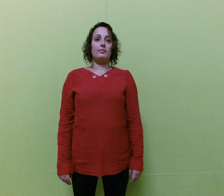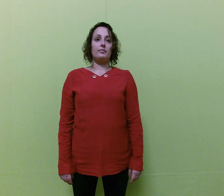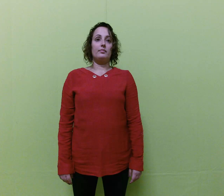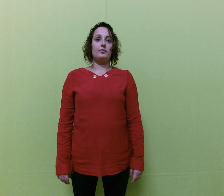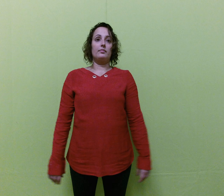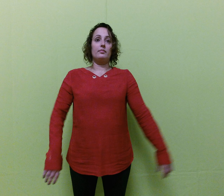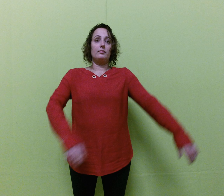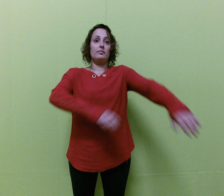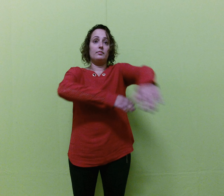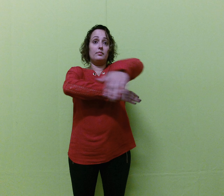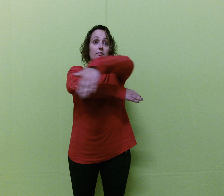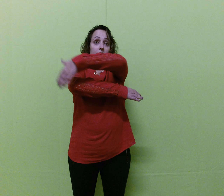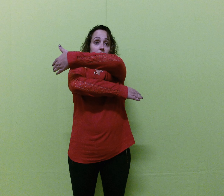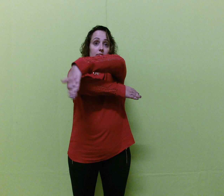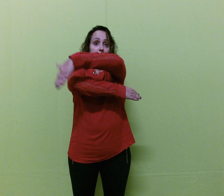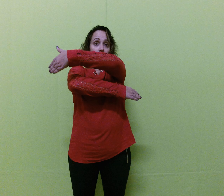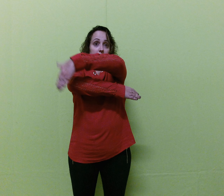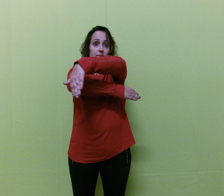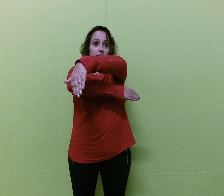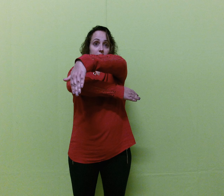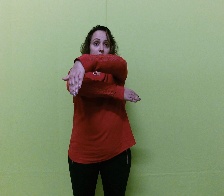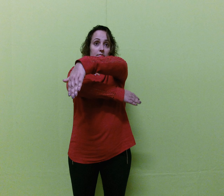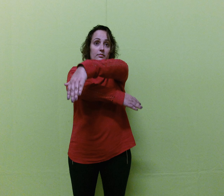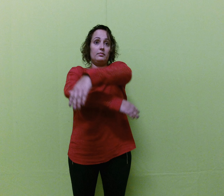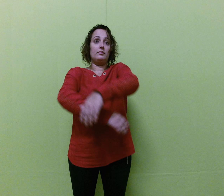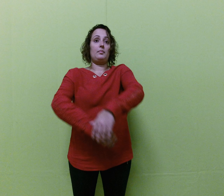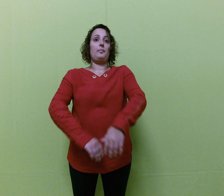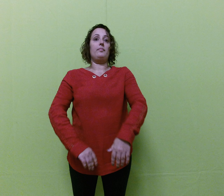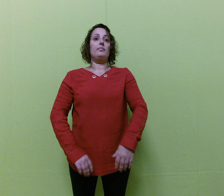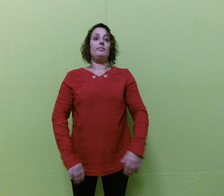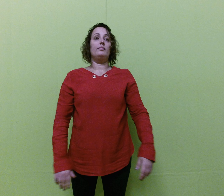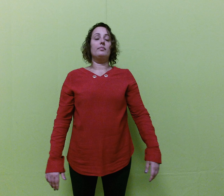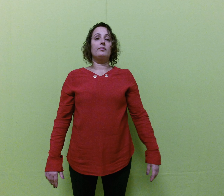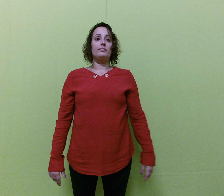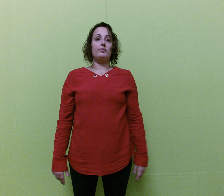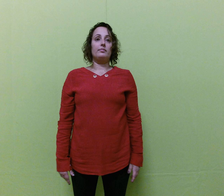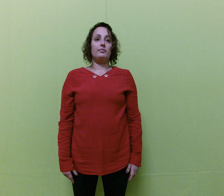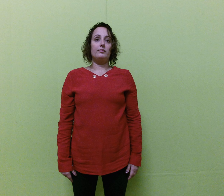esquina